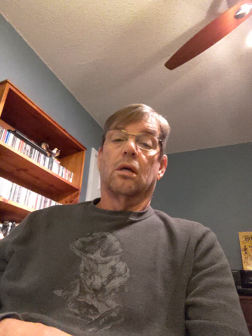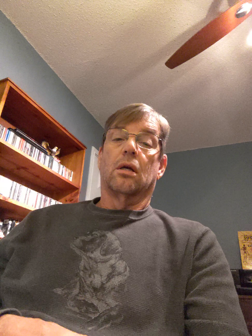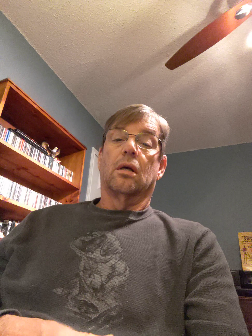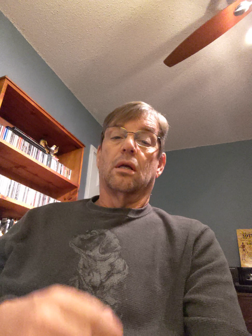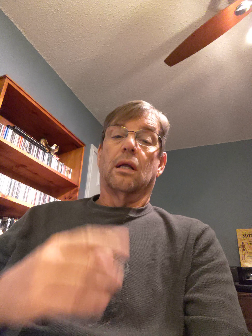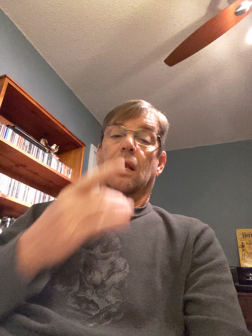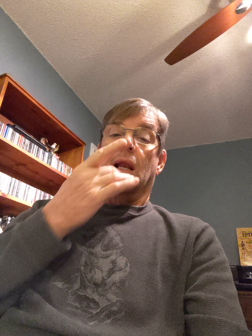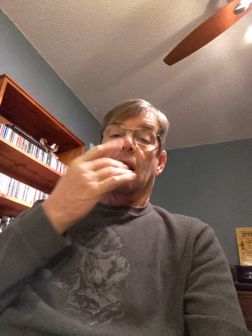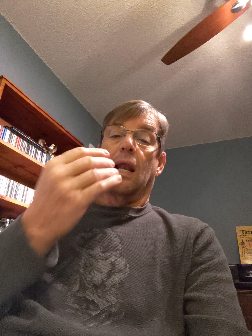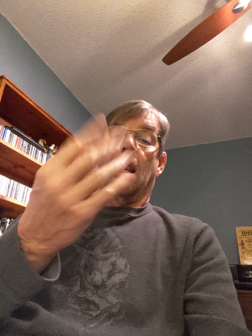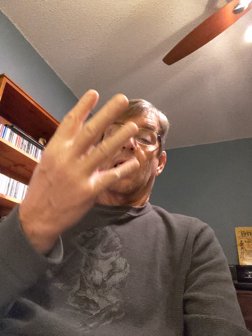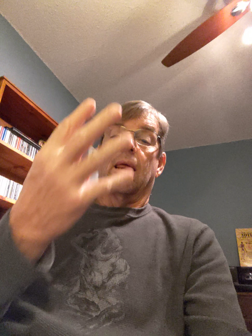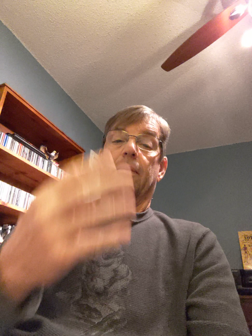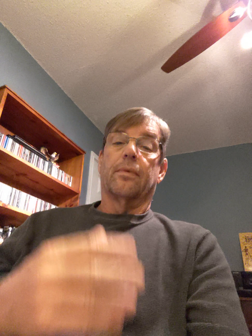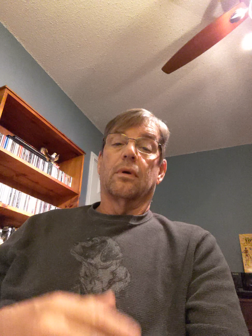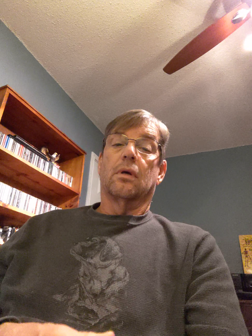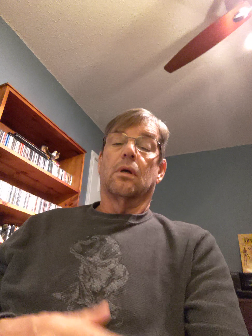lamp